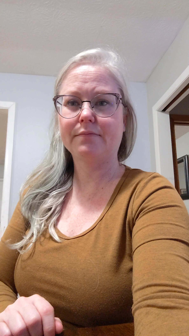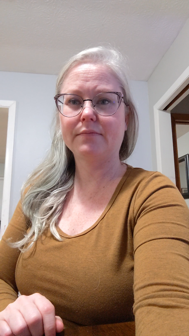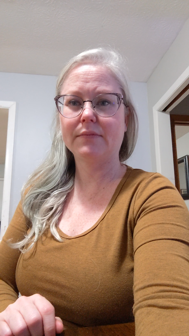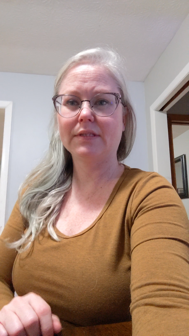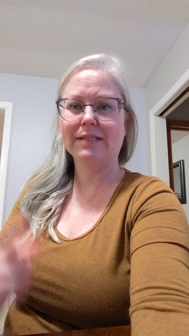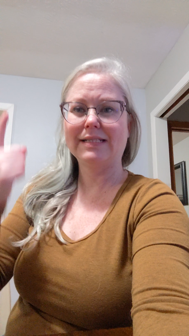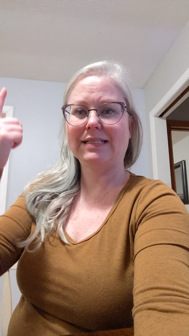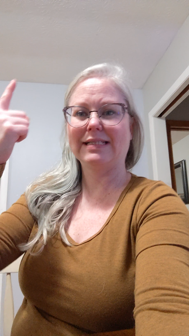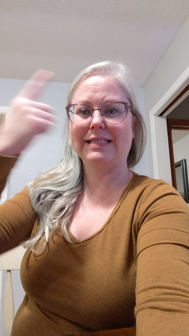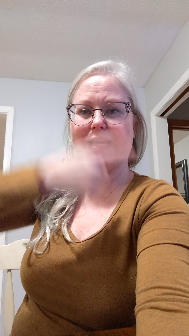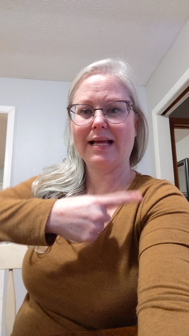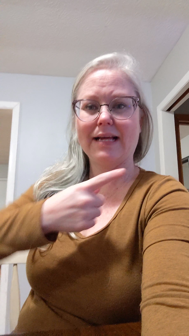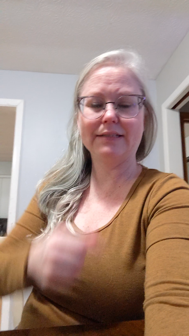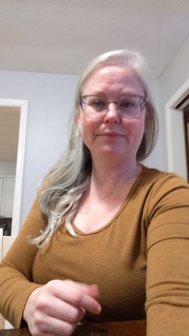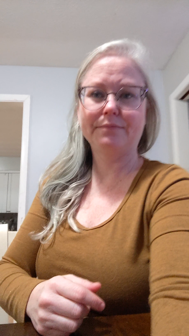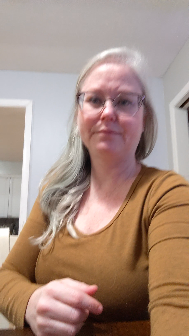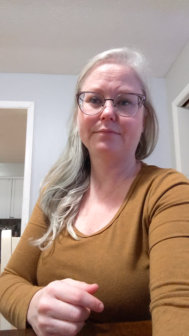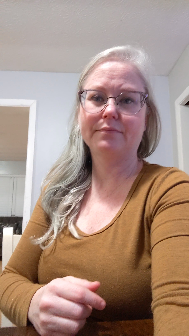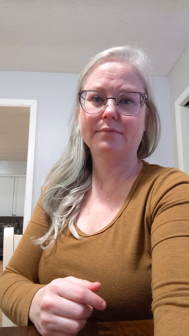day